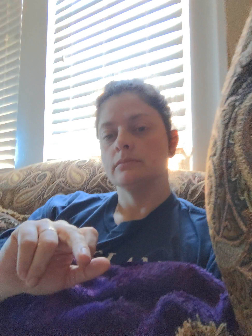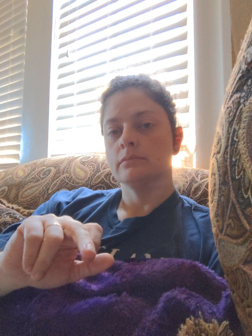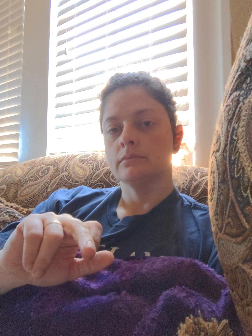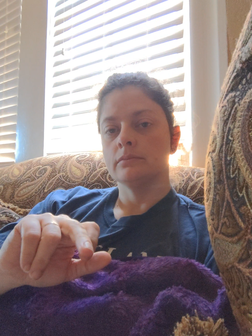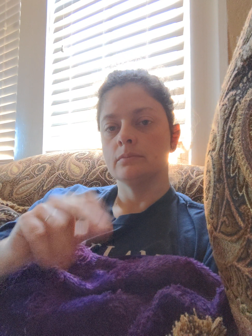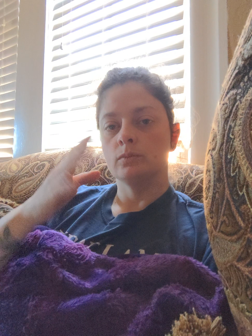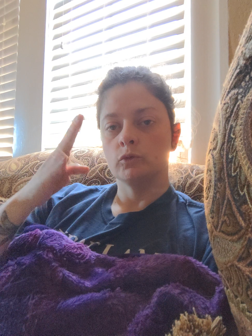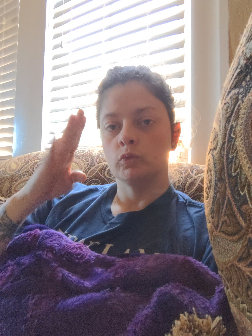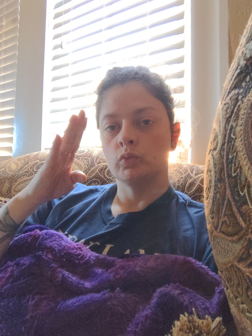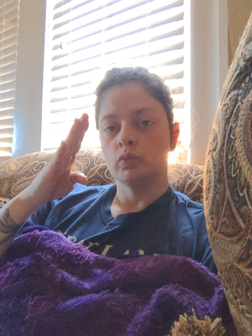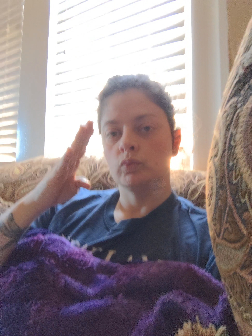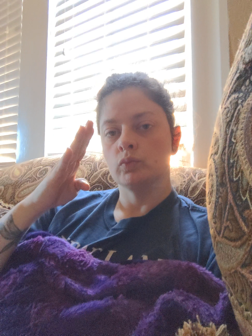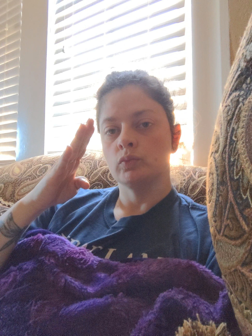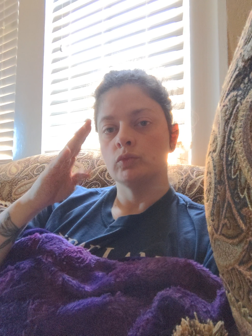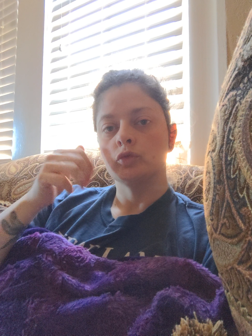blue